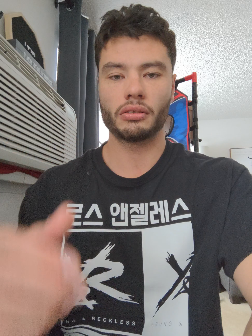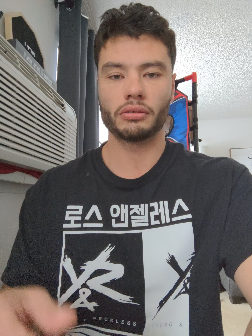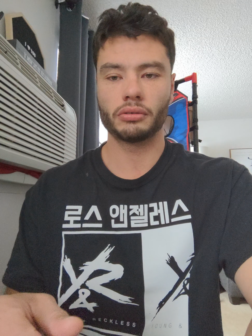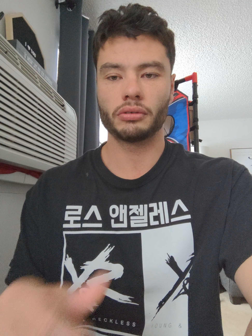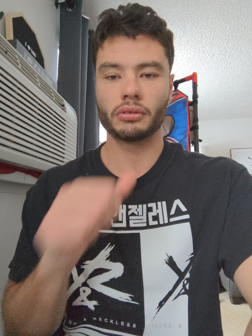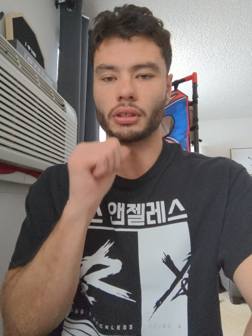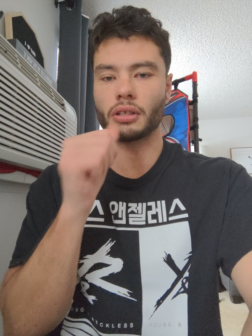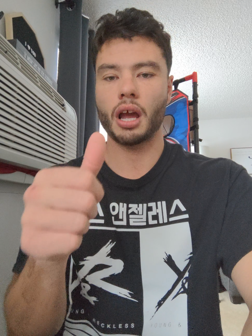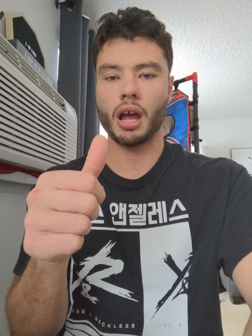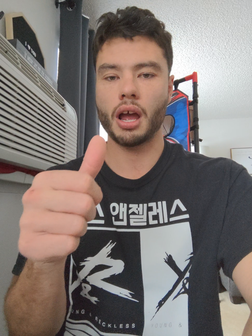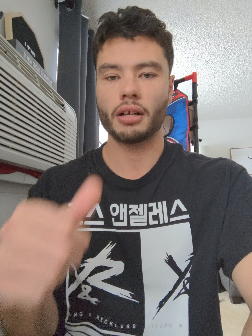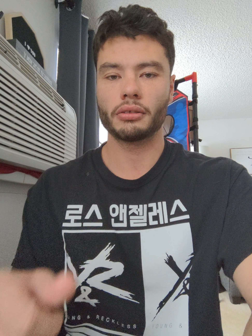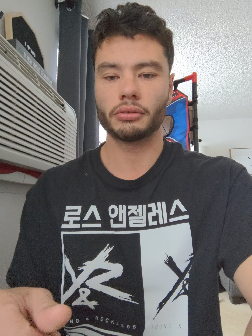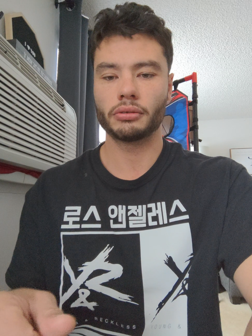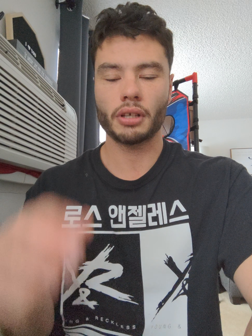not